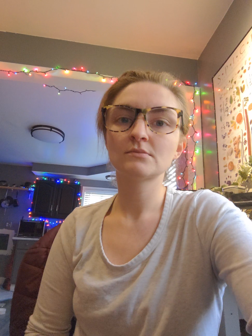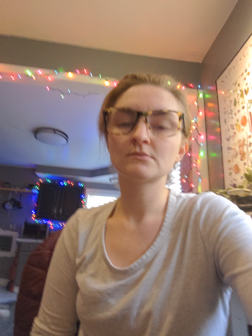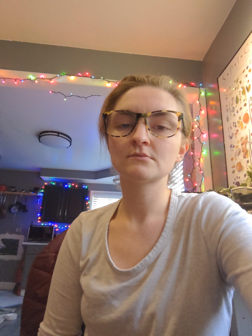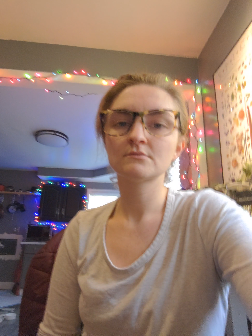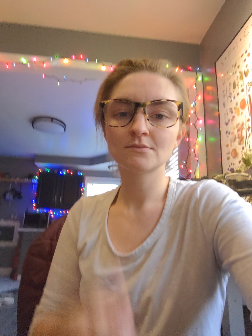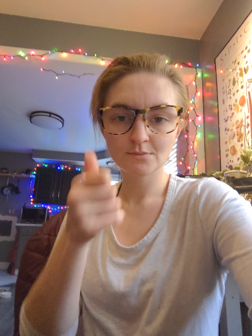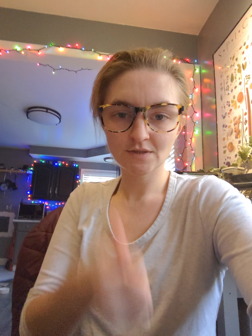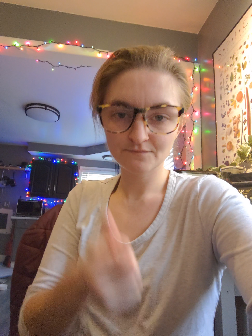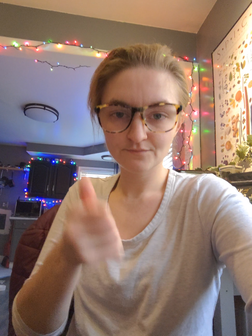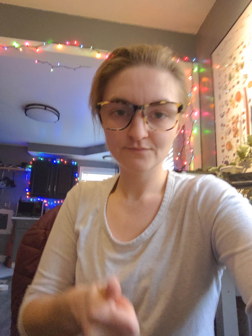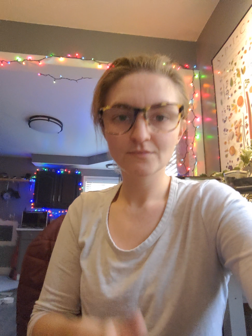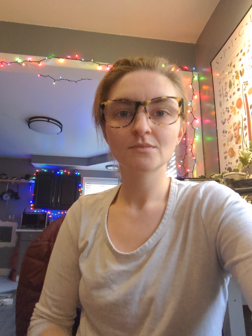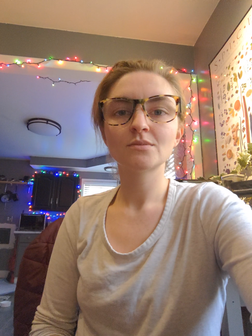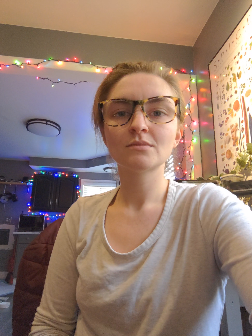every